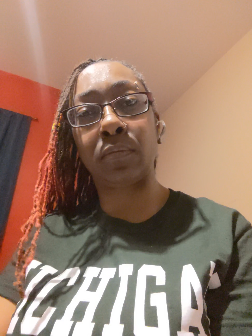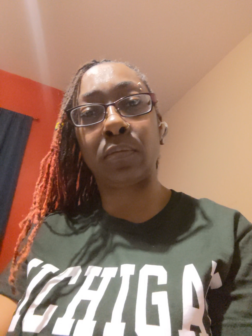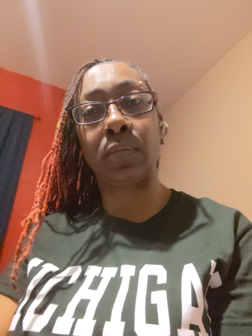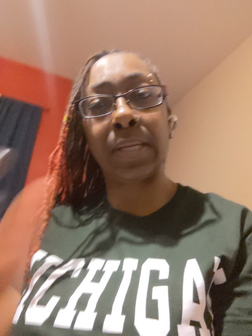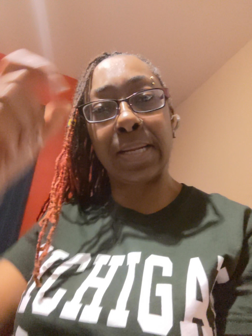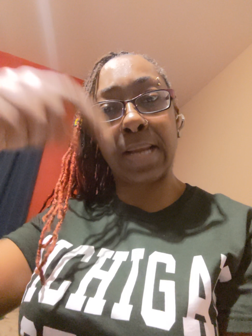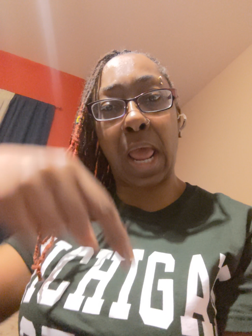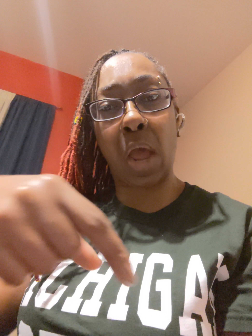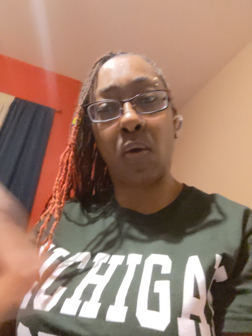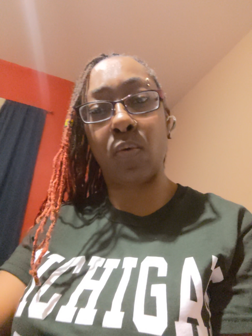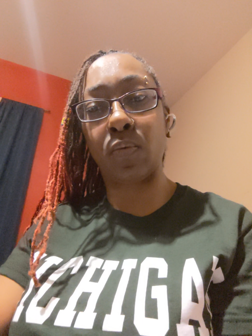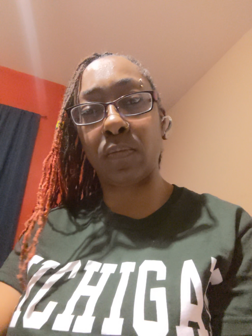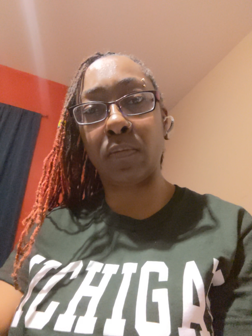down